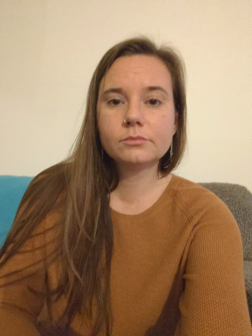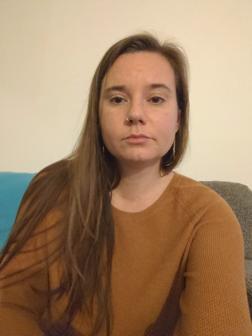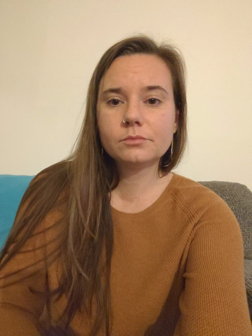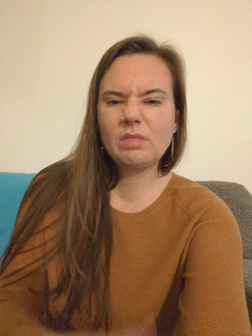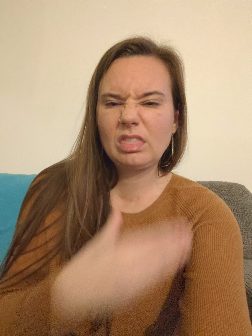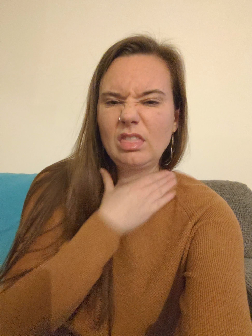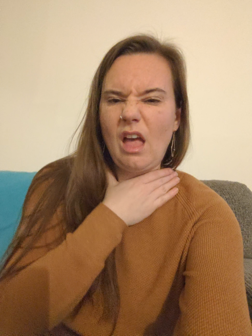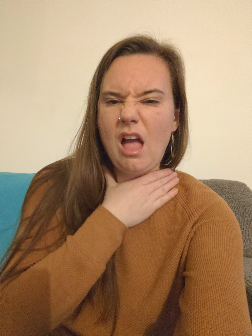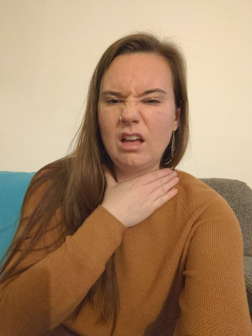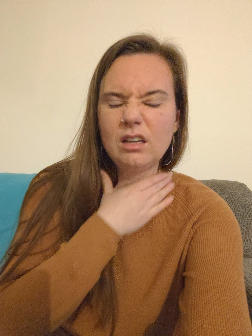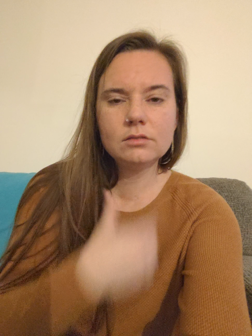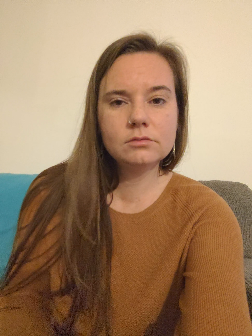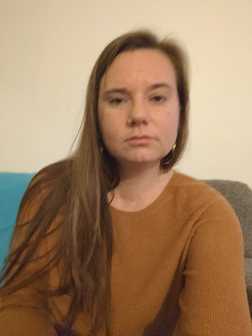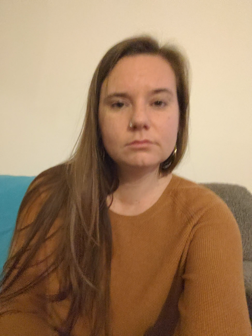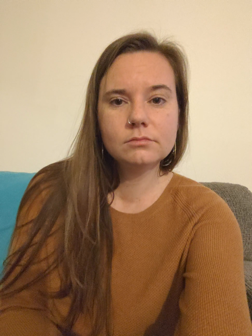yucky